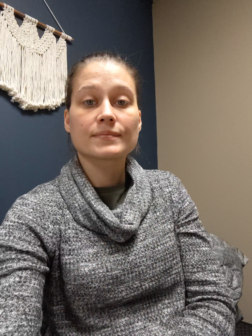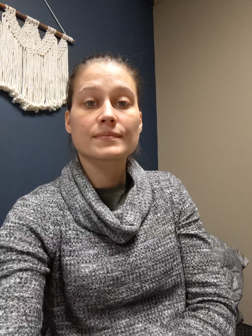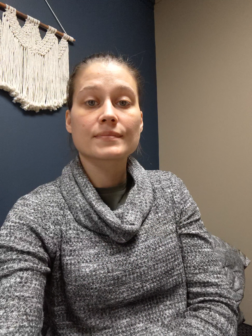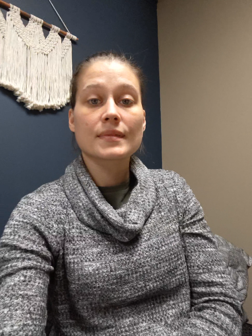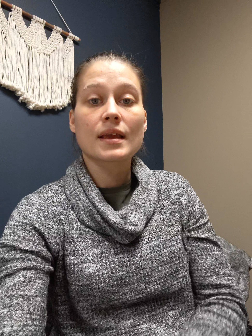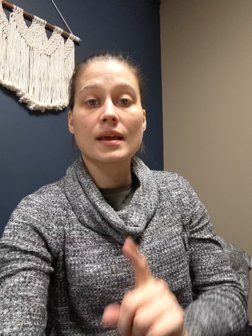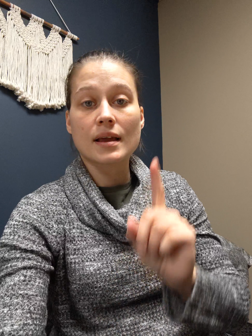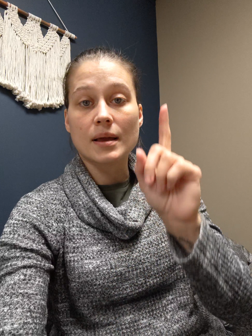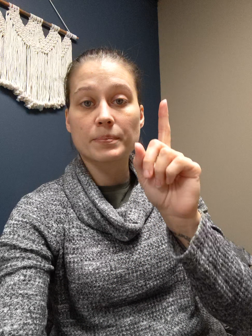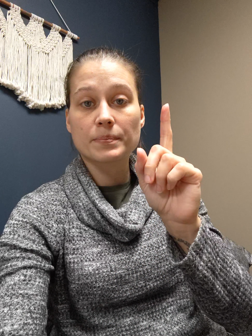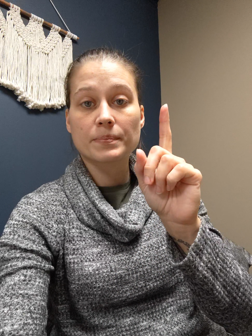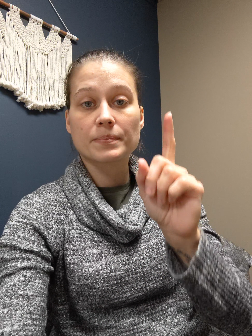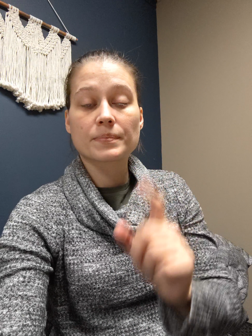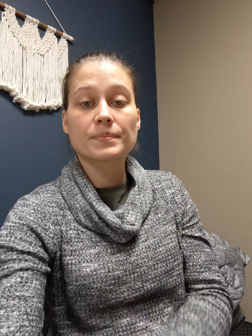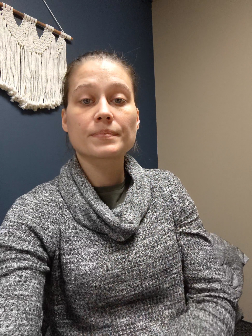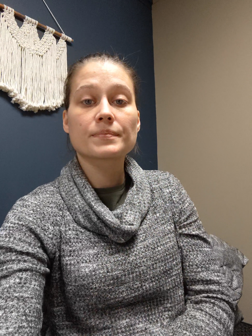up